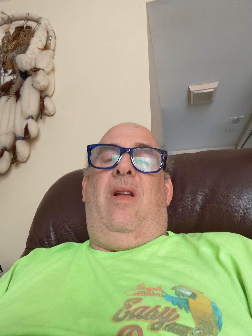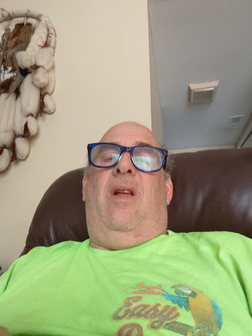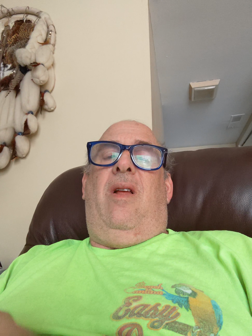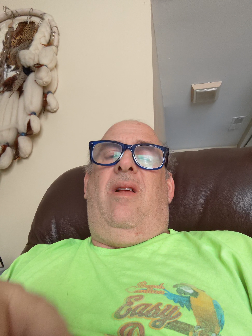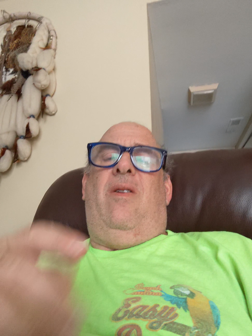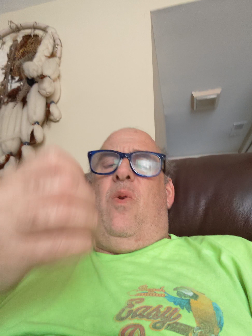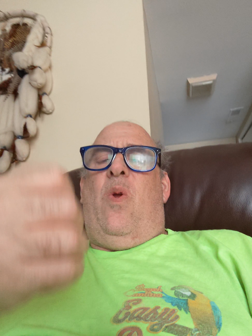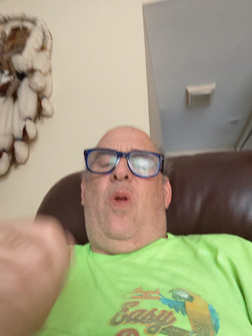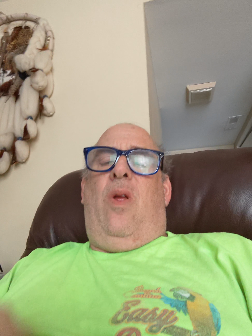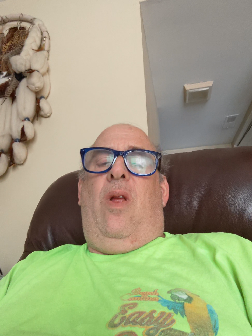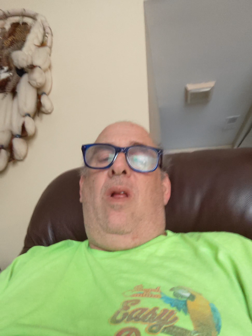drawer